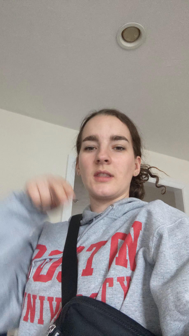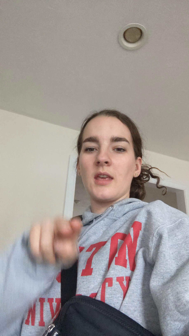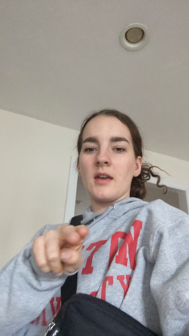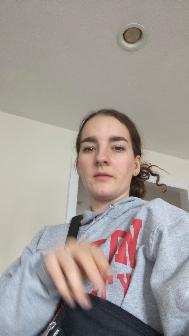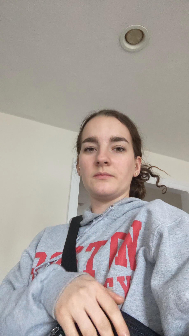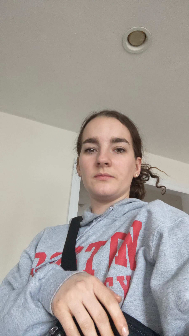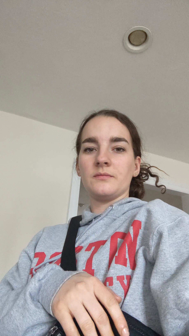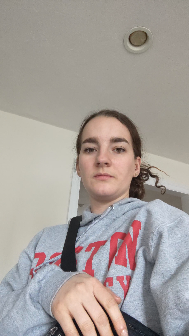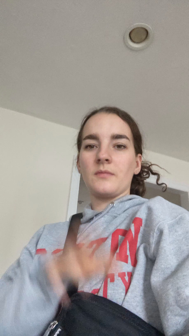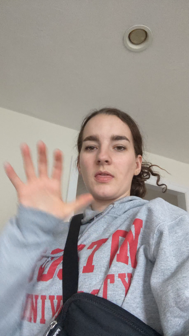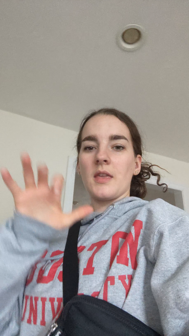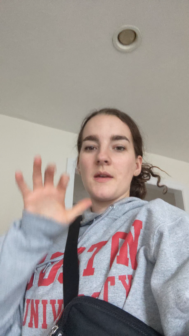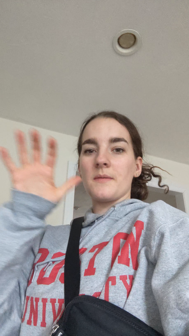climb